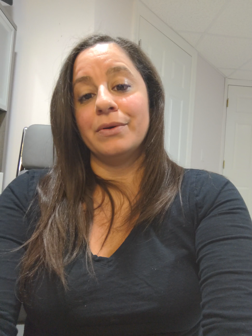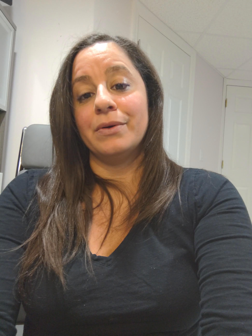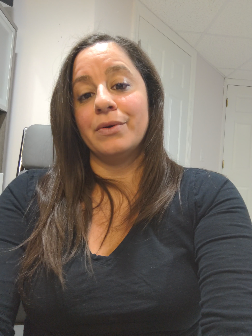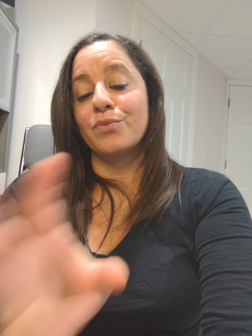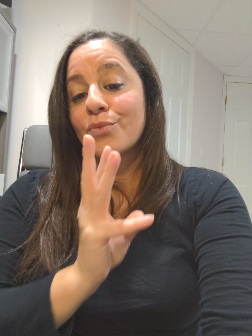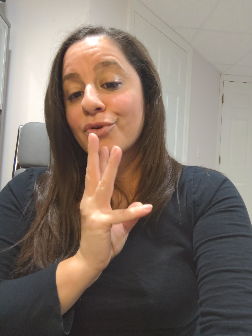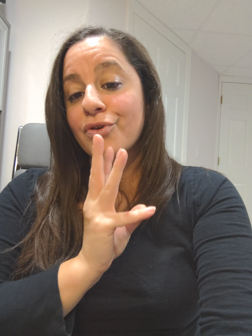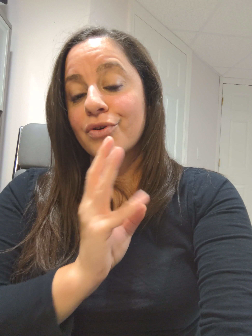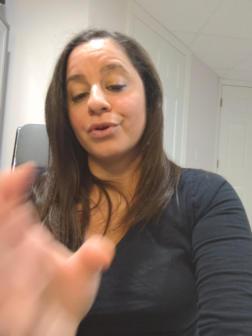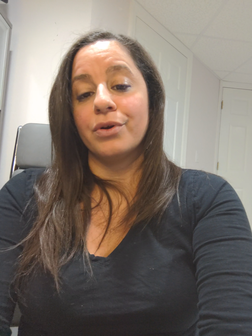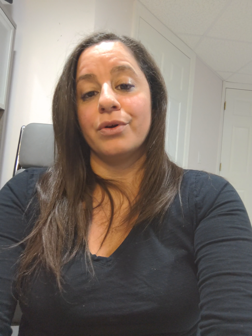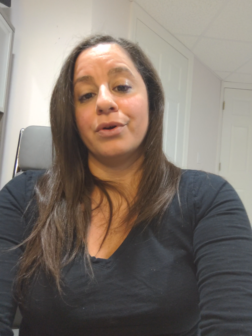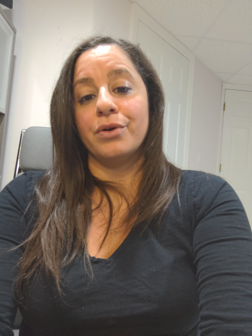water